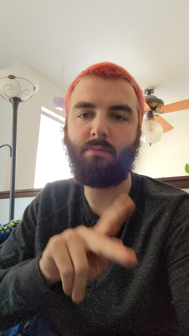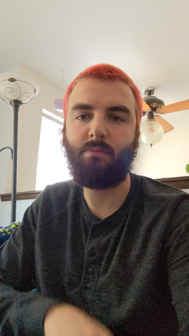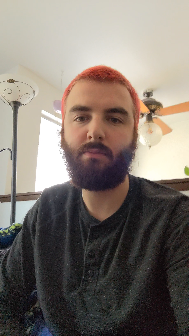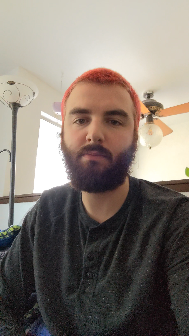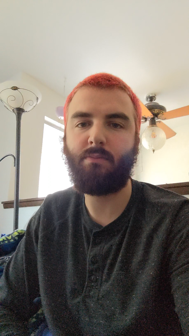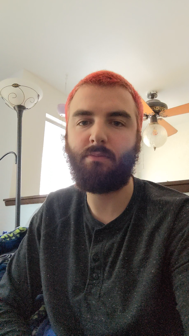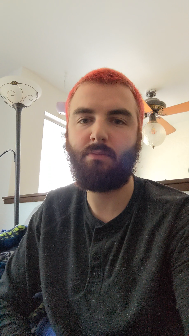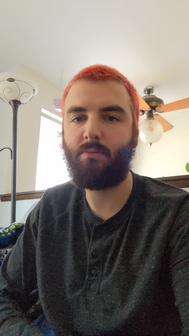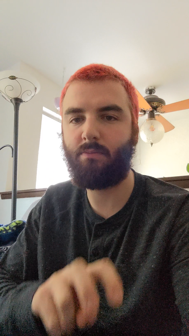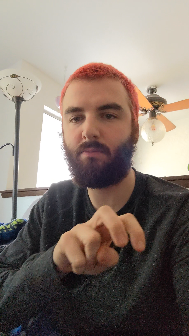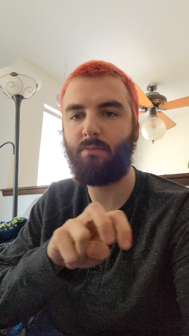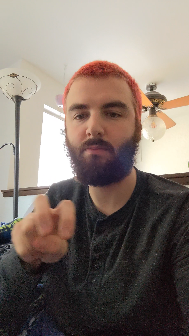couch